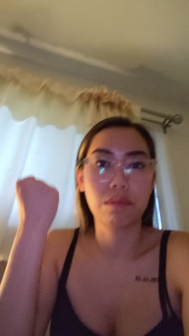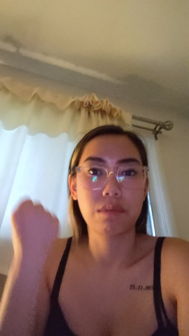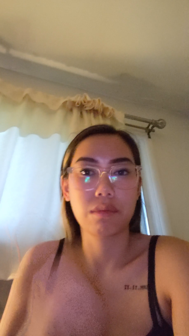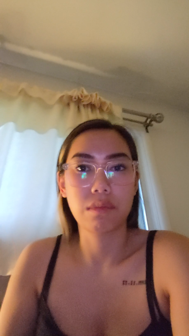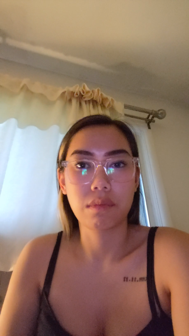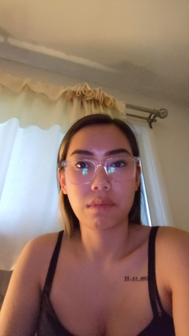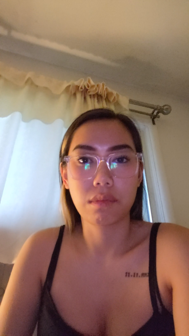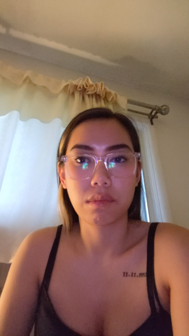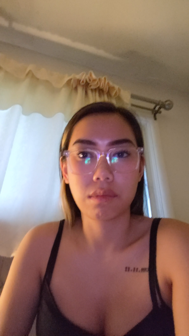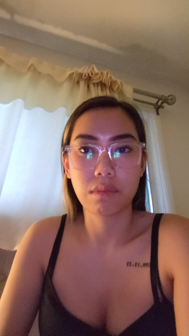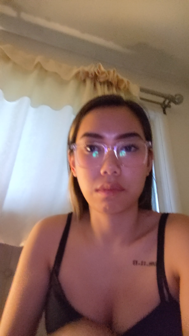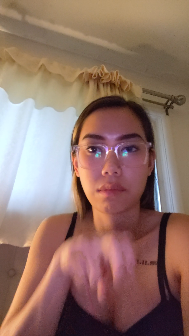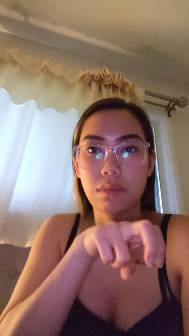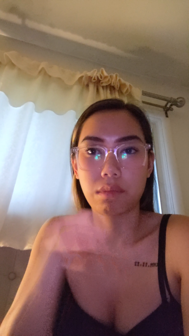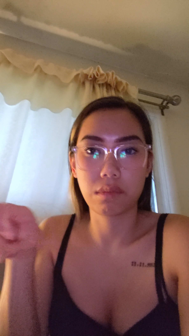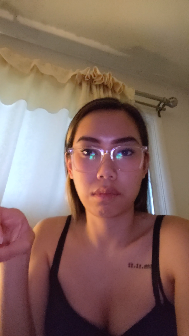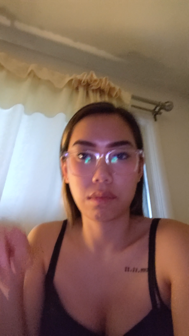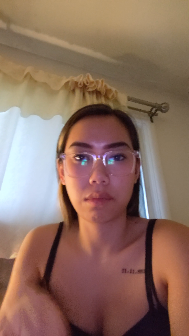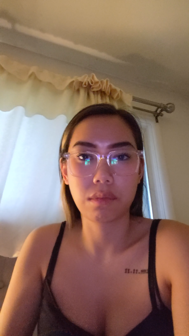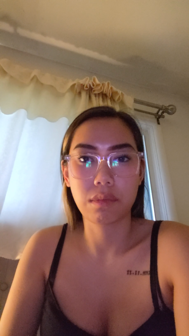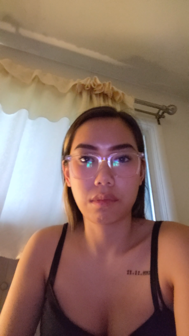couch